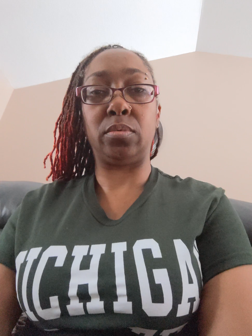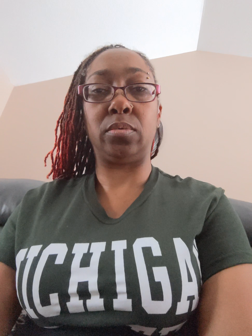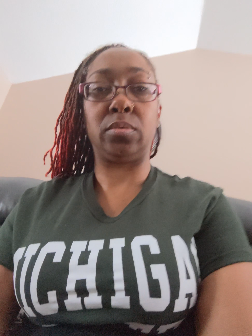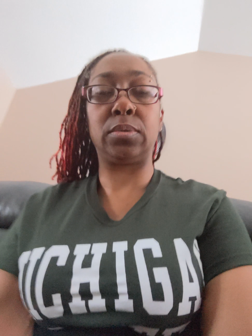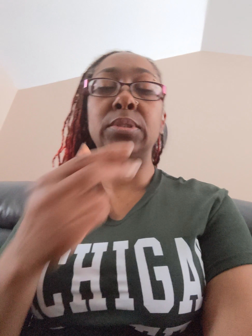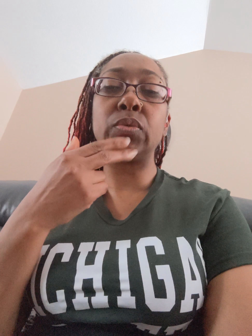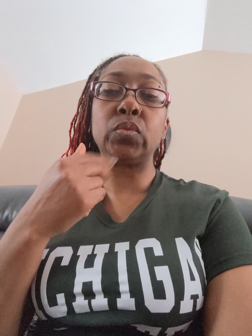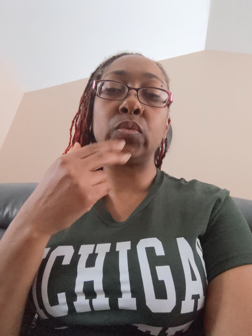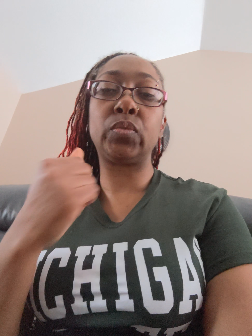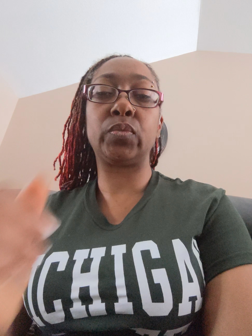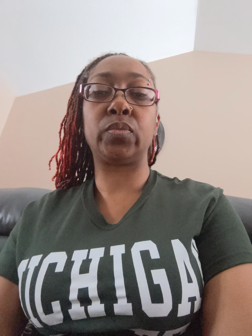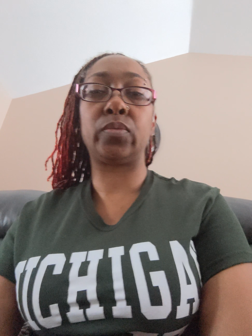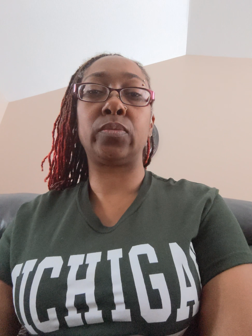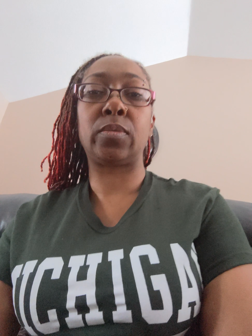cute